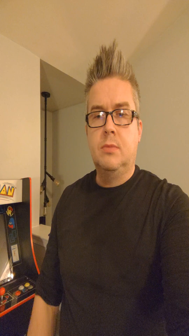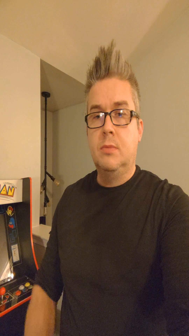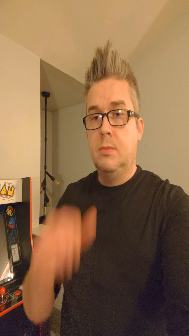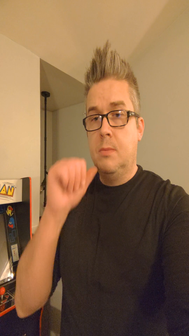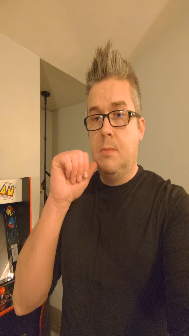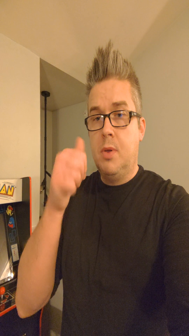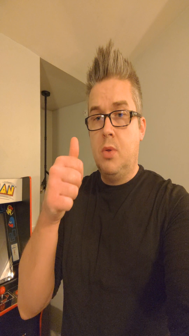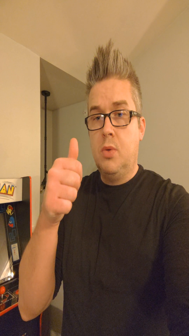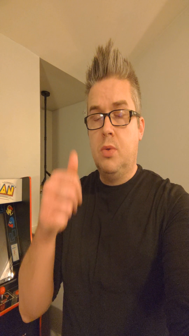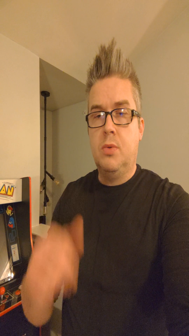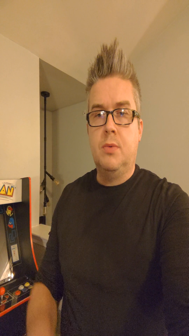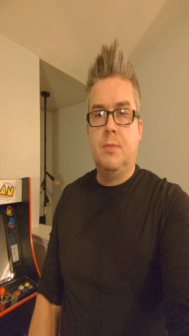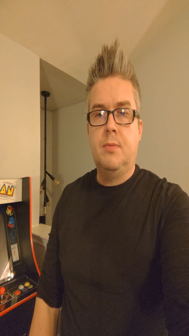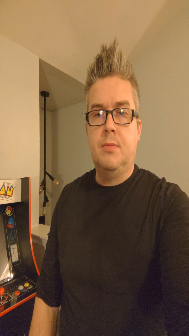tomorrow